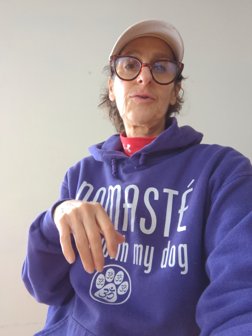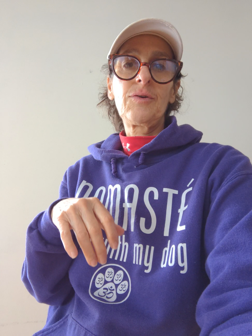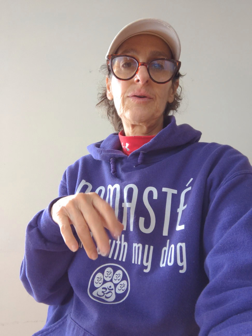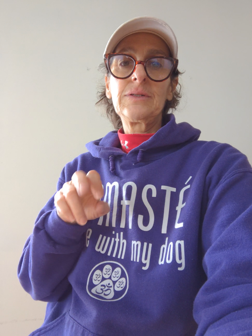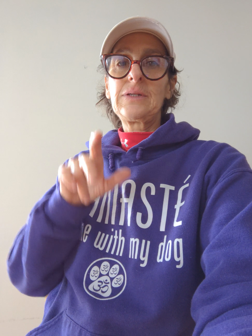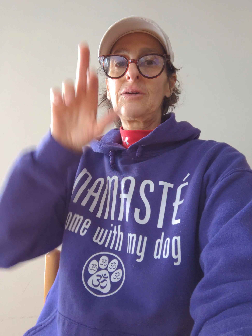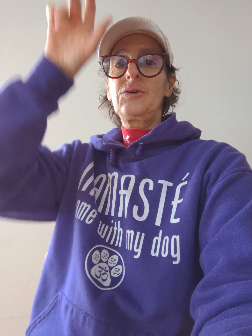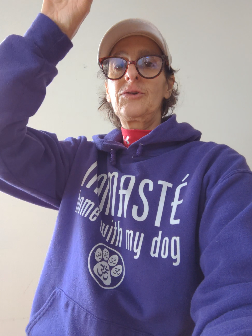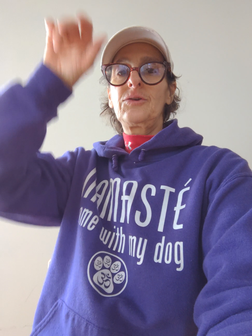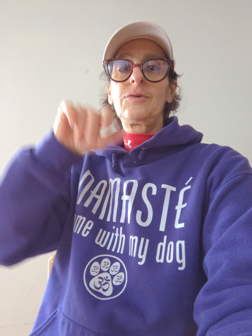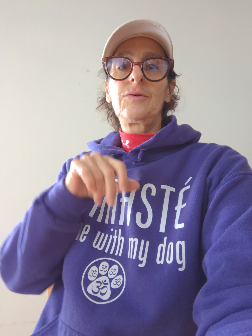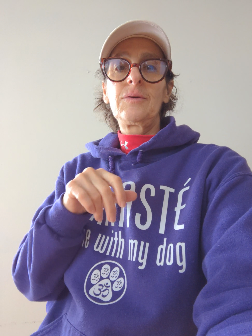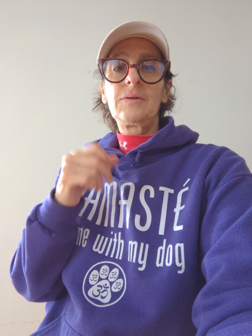stairs